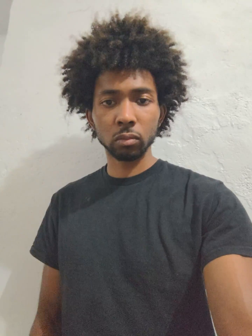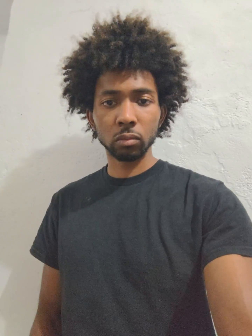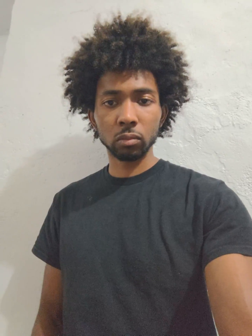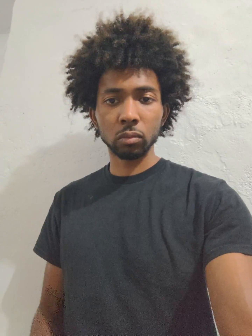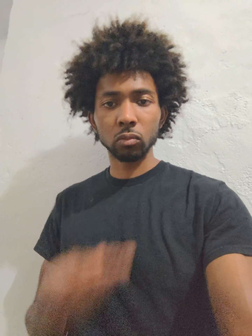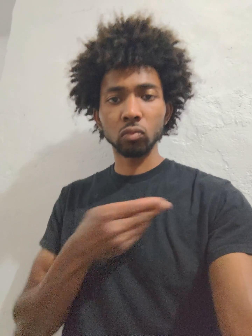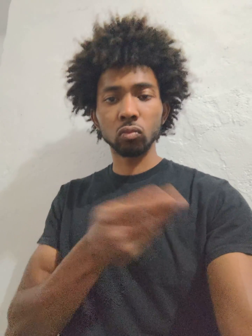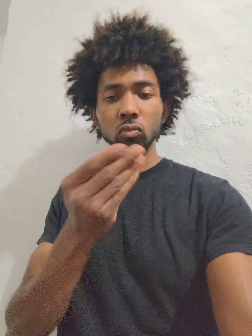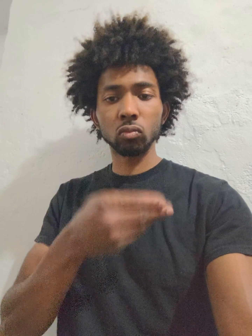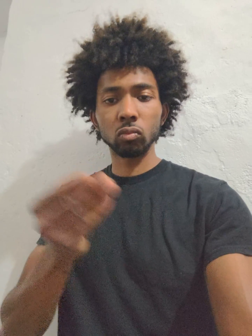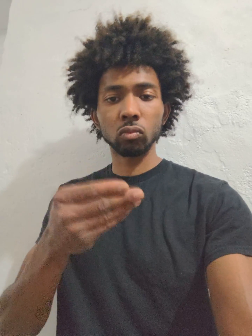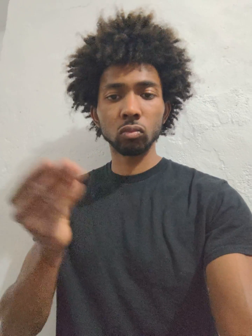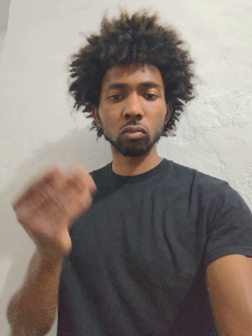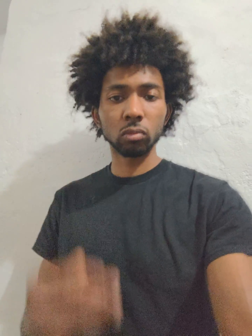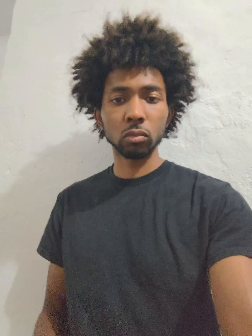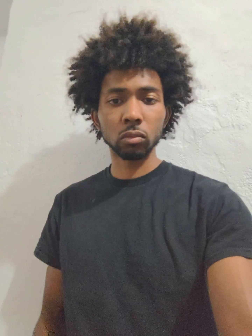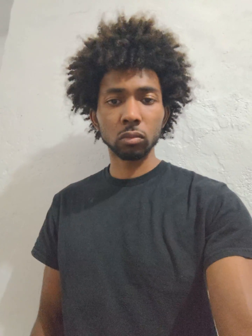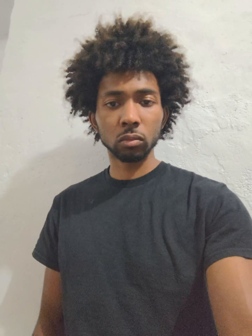shopping